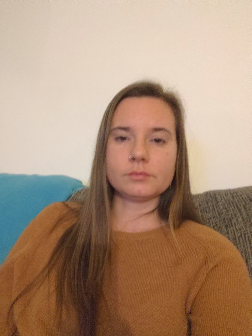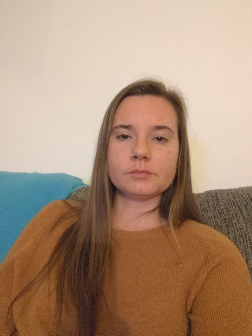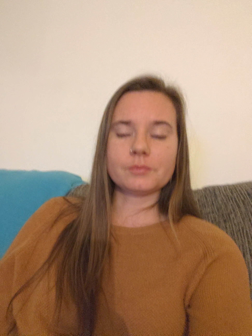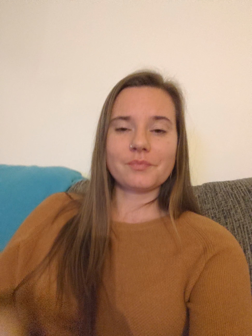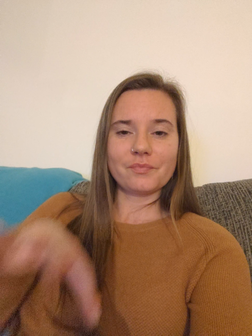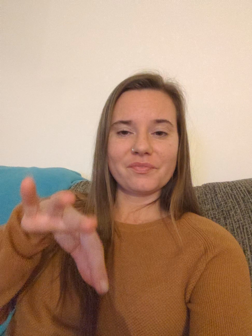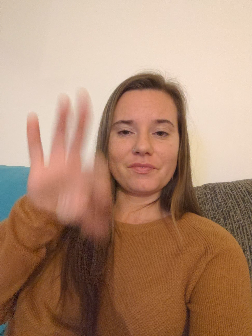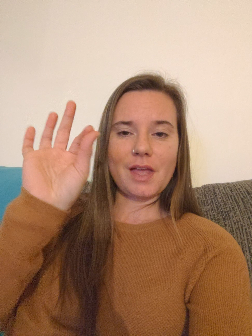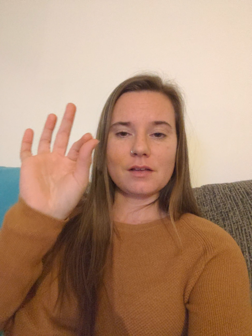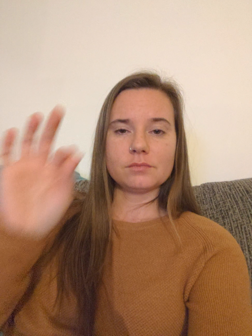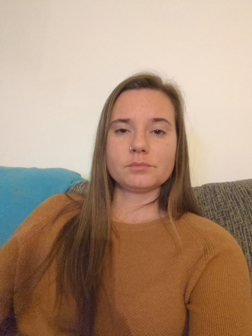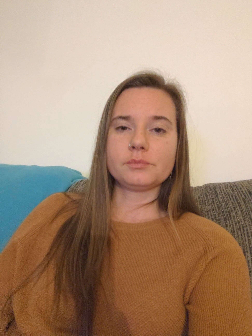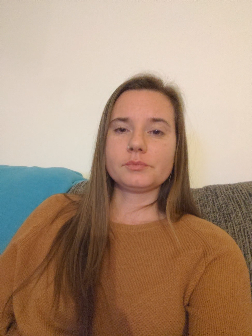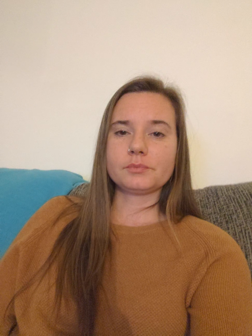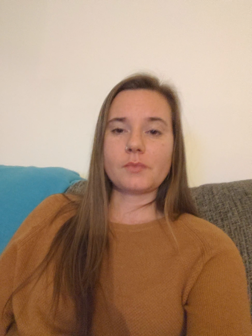find